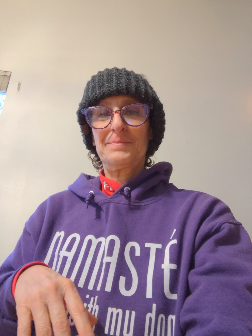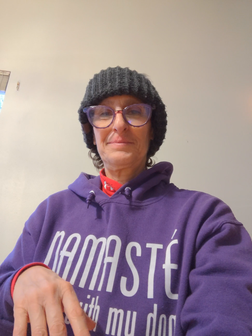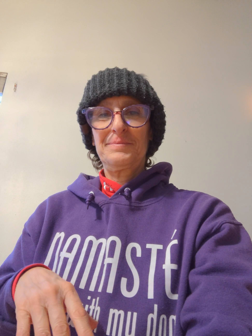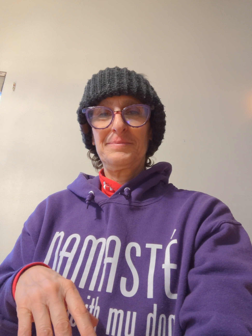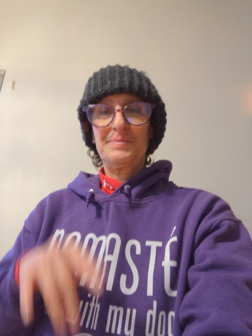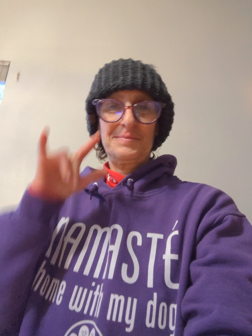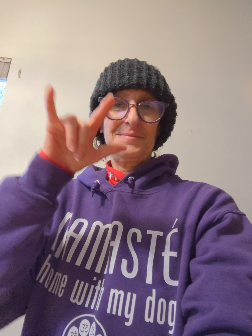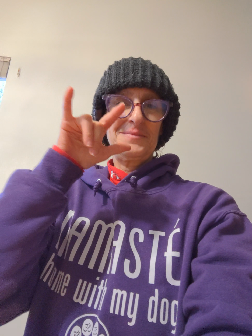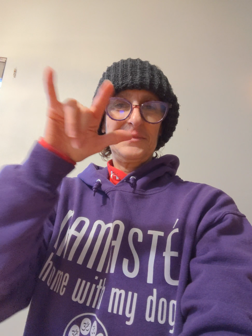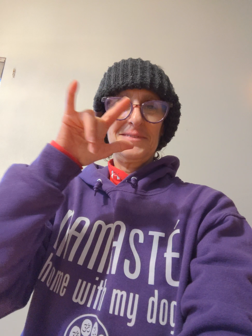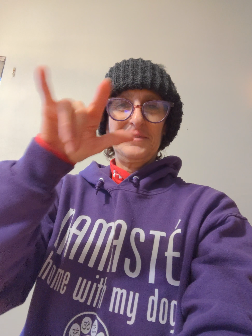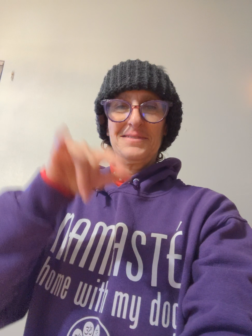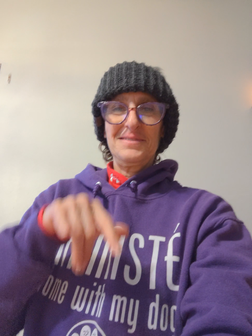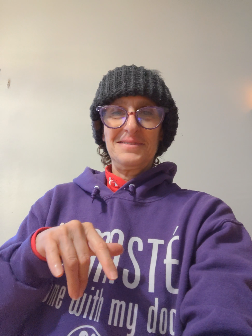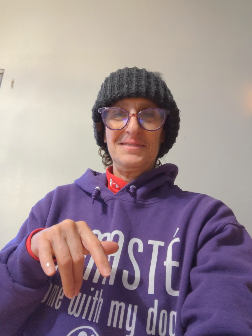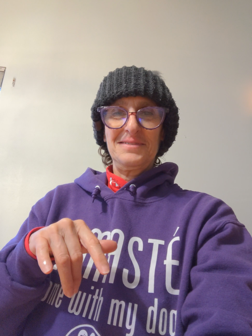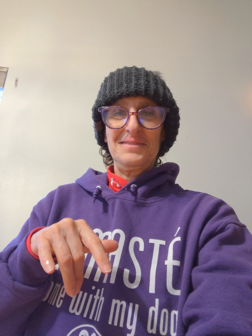airplane